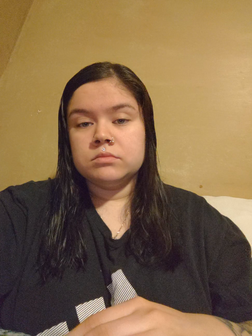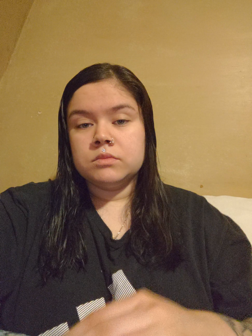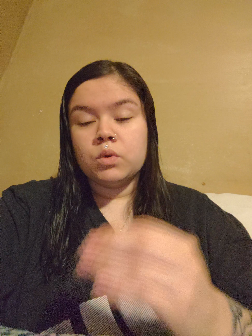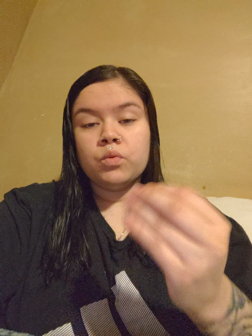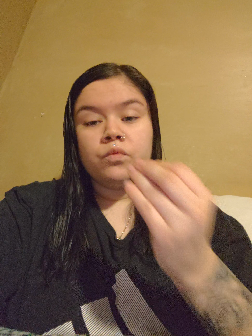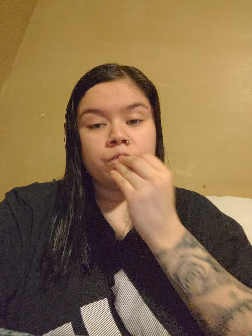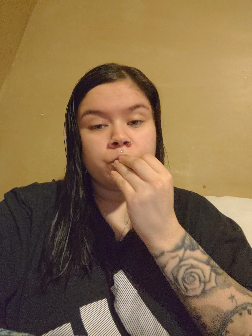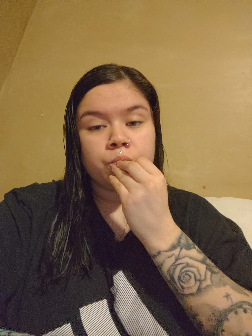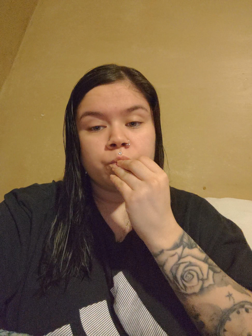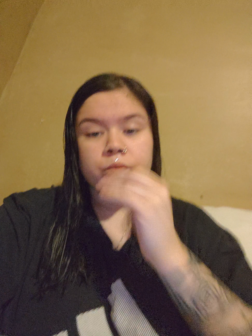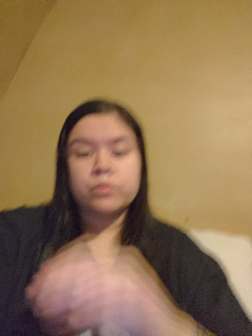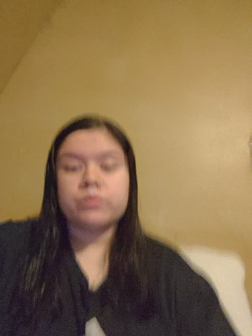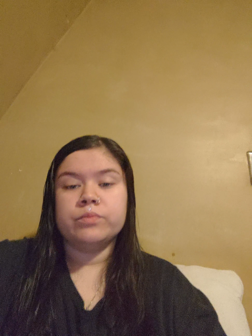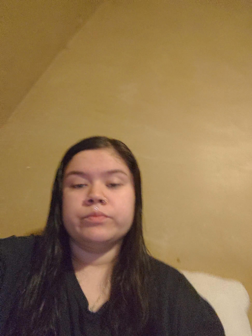food